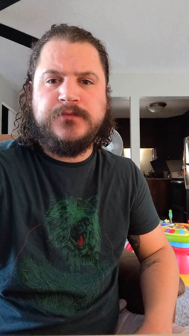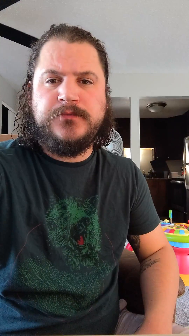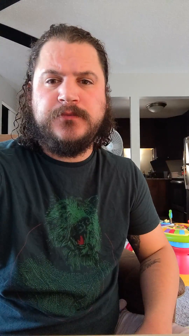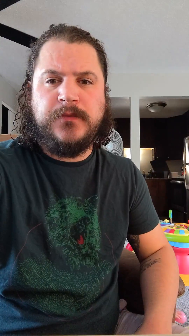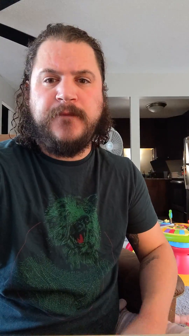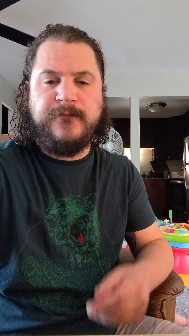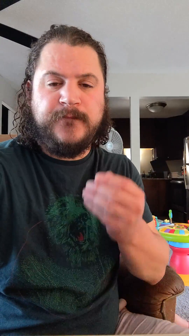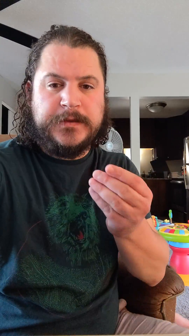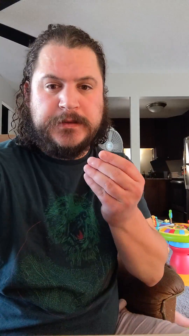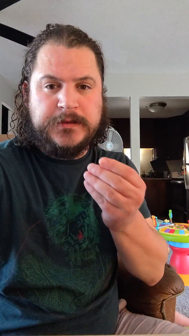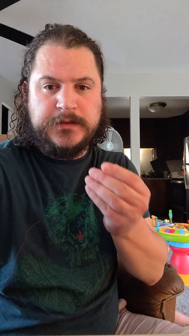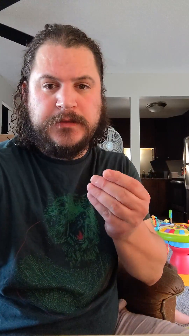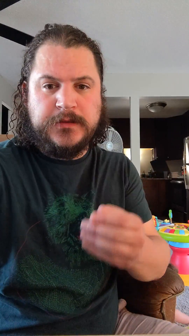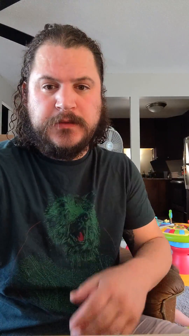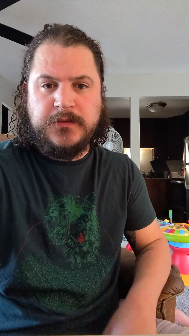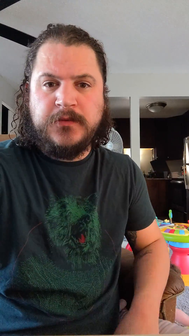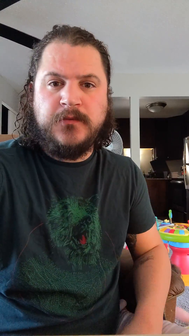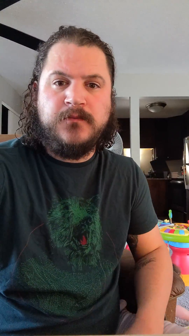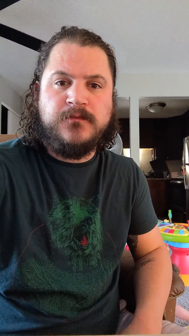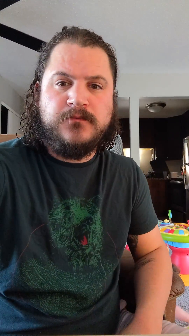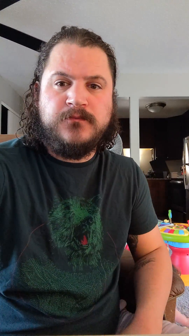feed